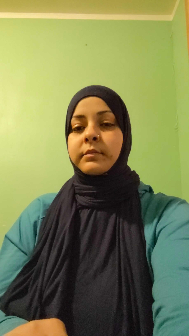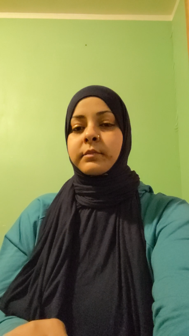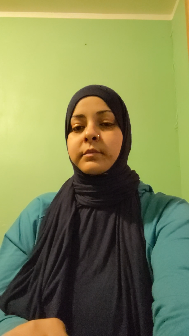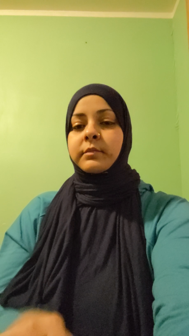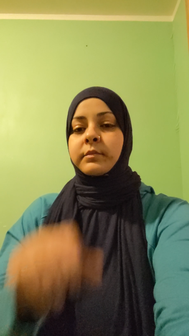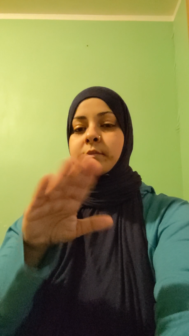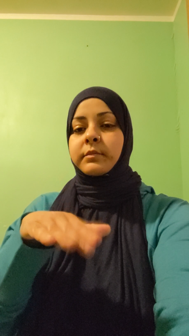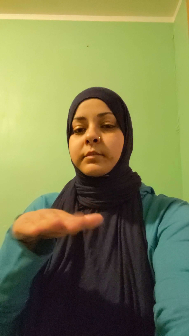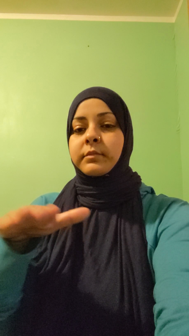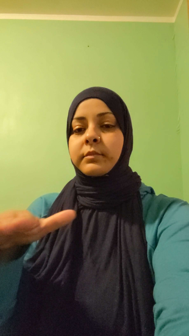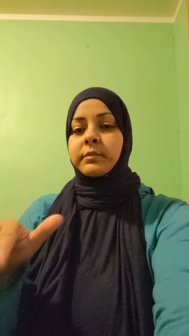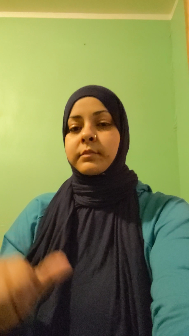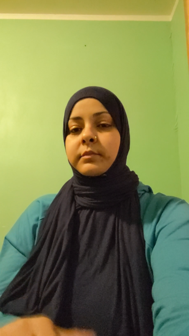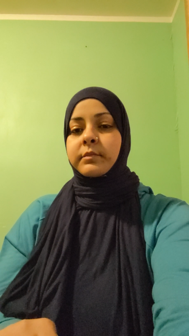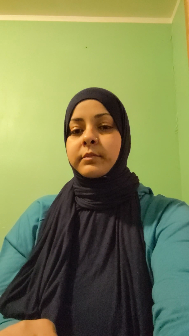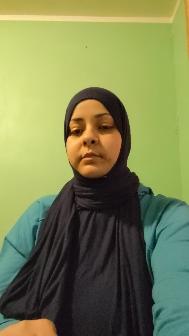children